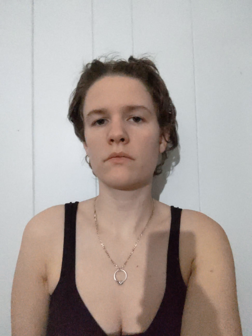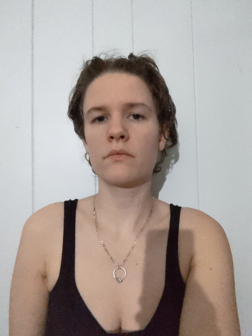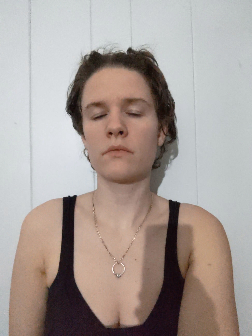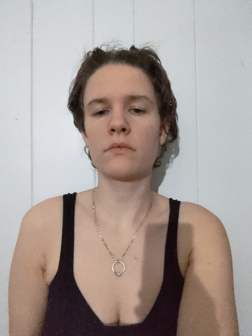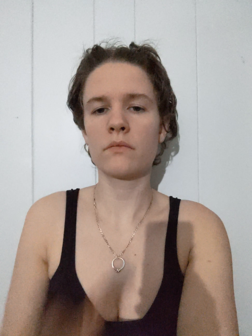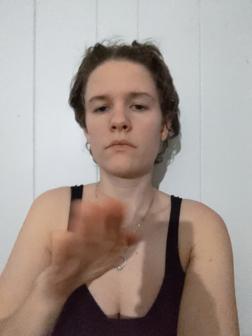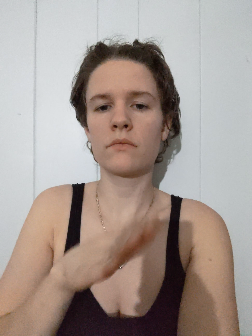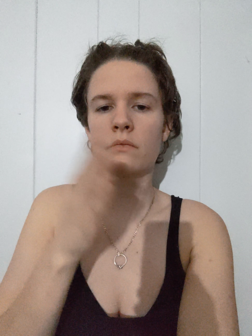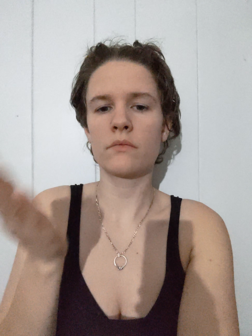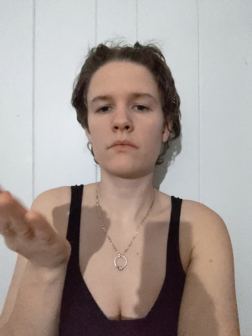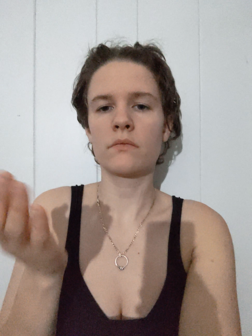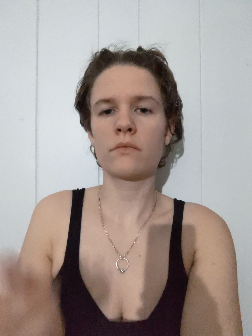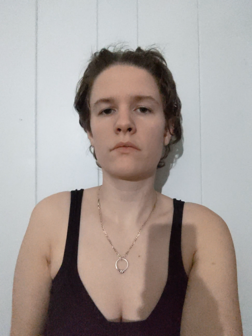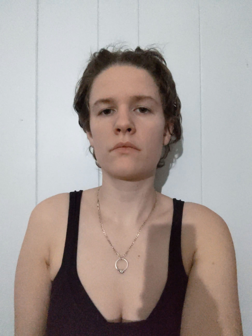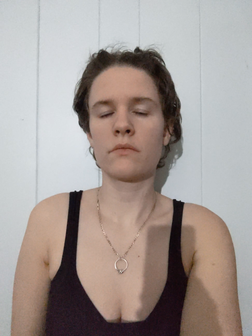open